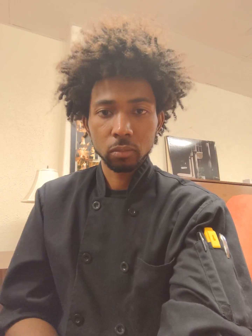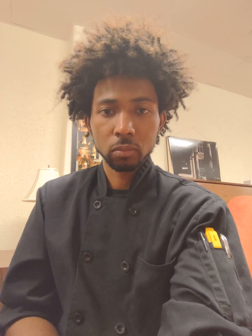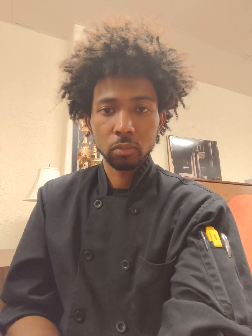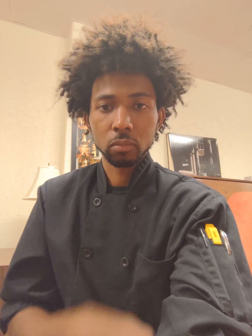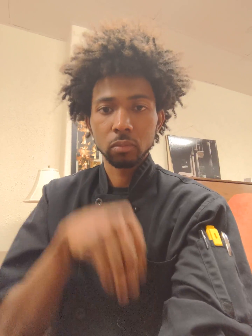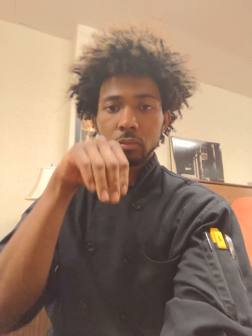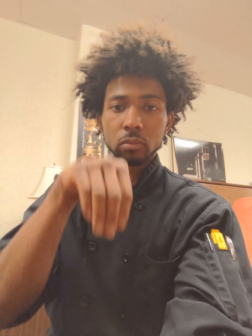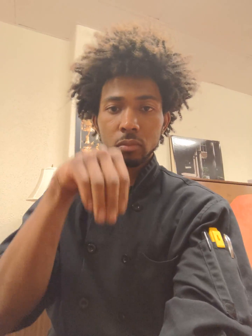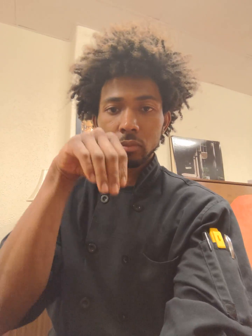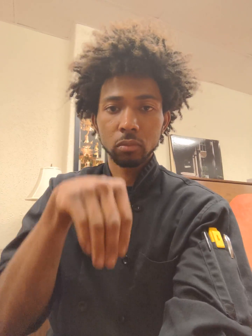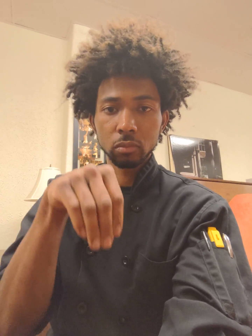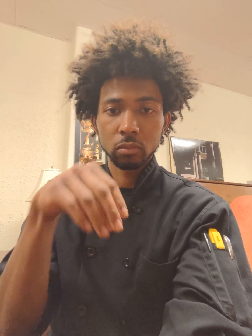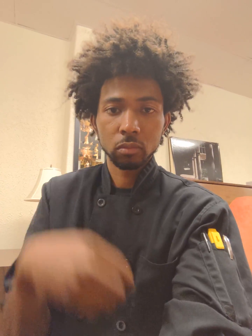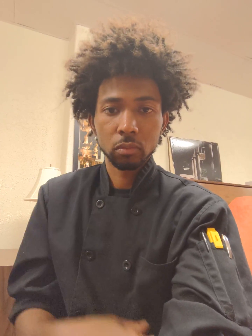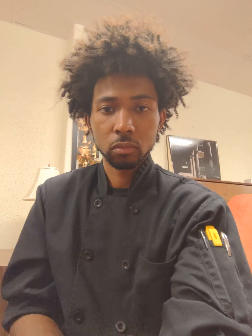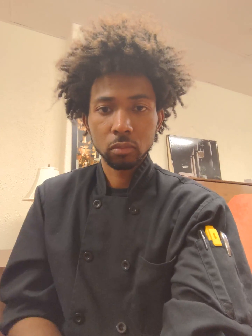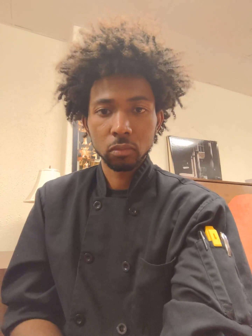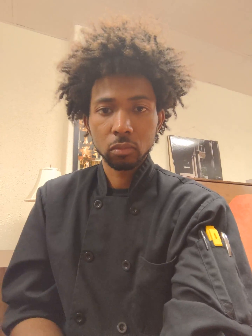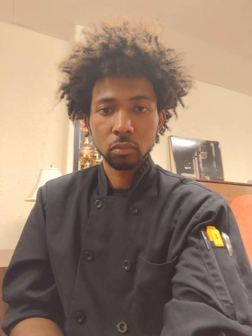inside